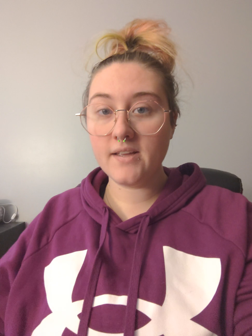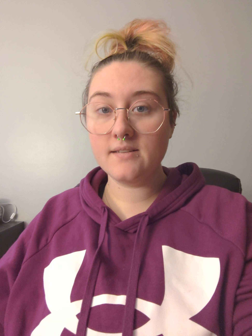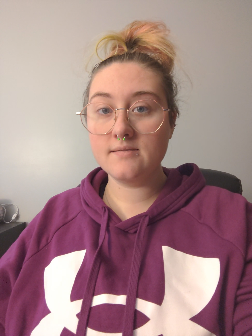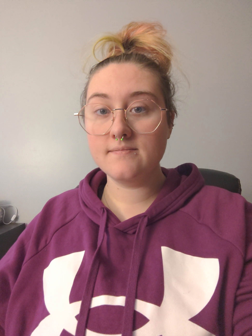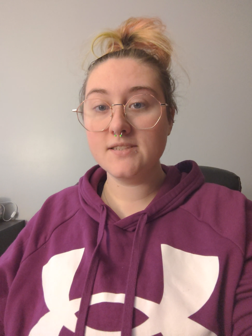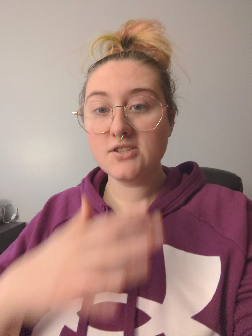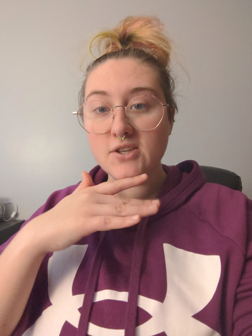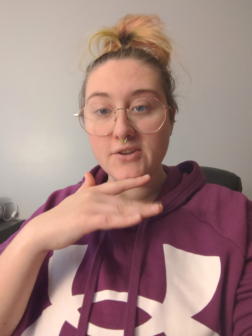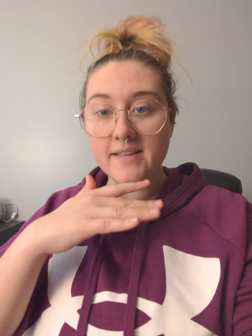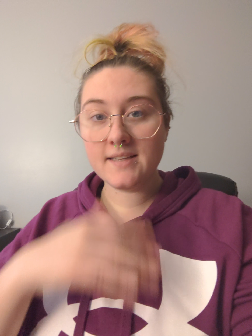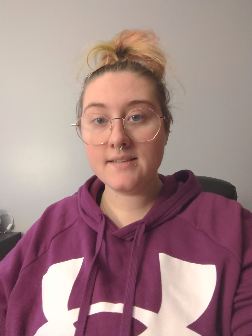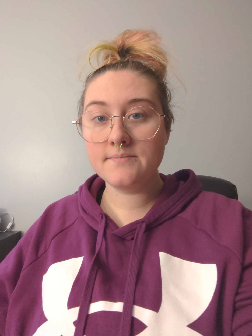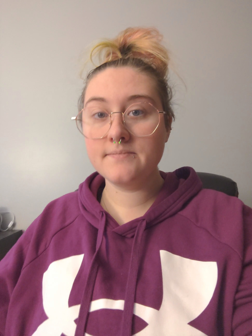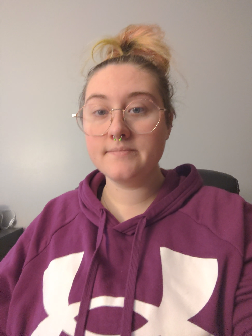dirty